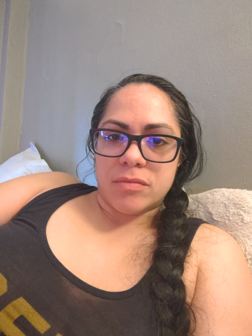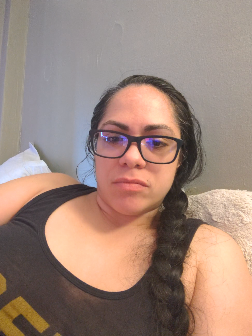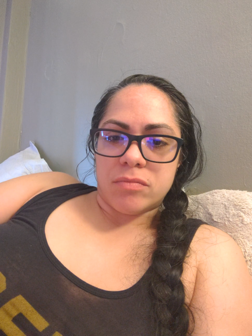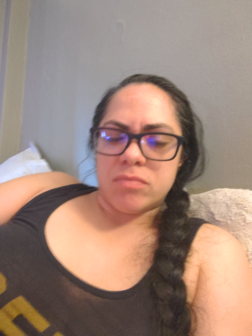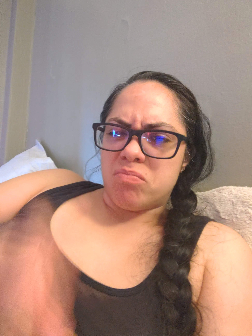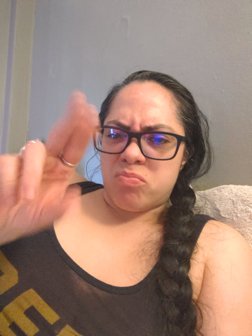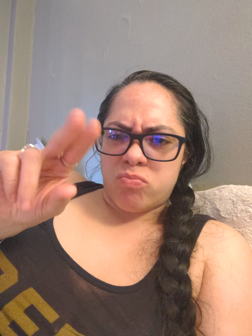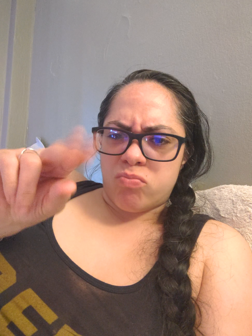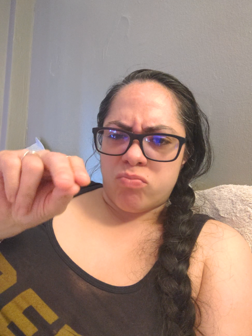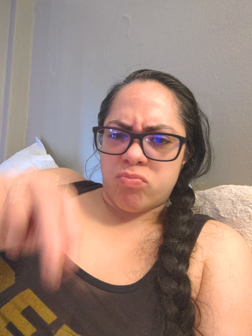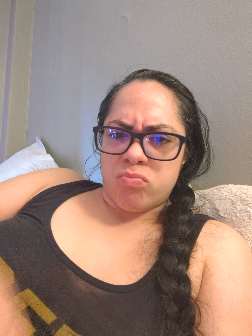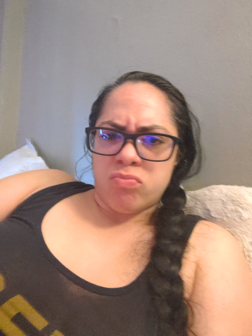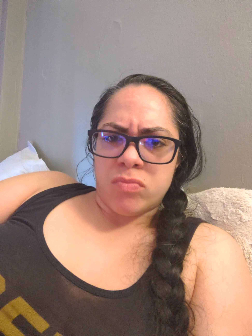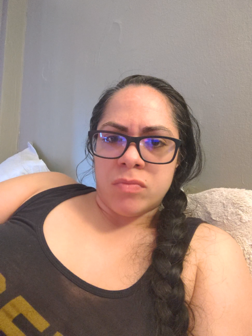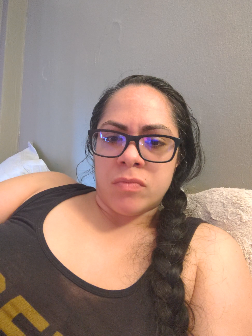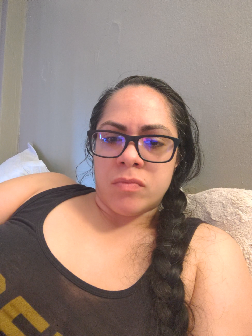no